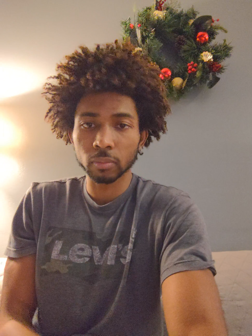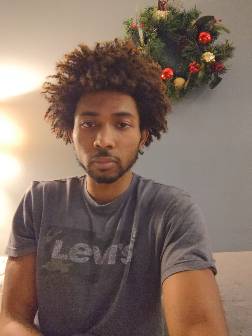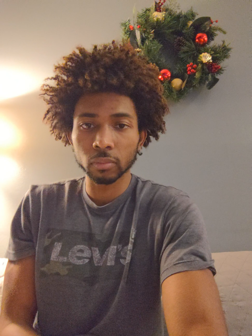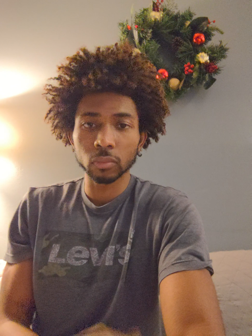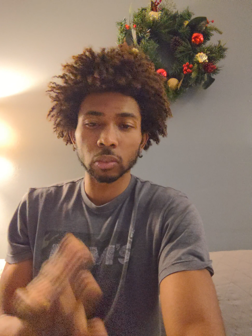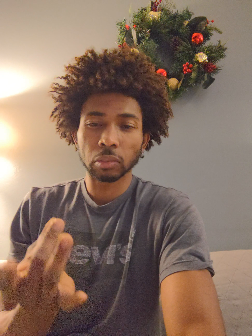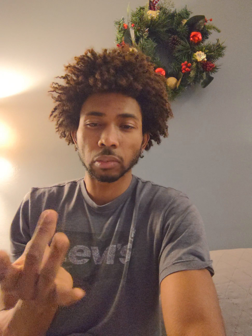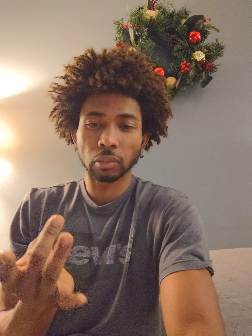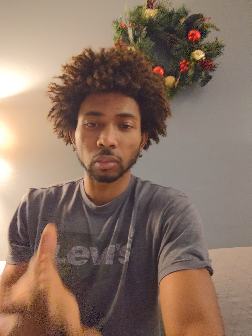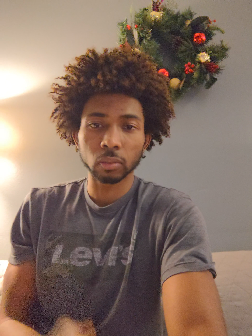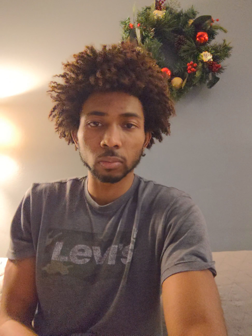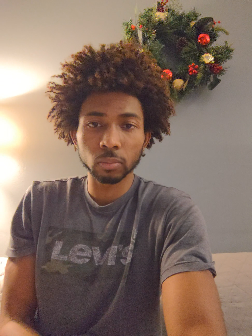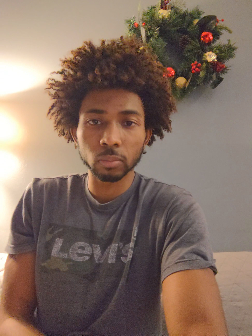sticky